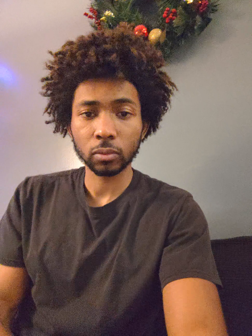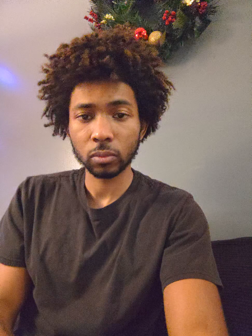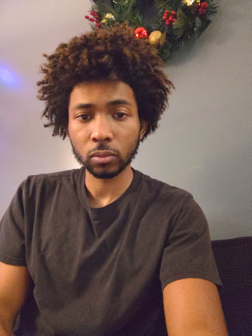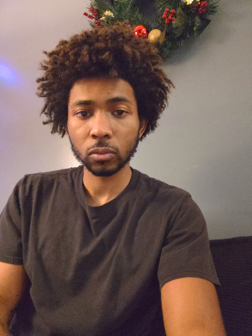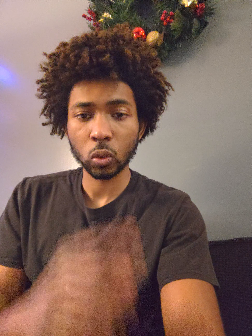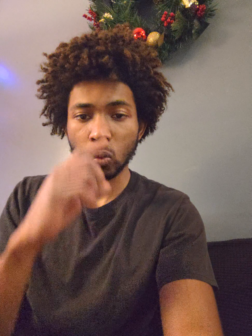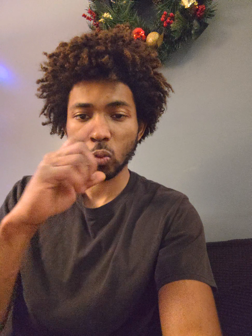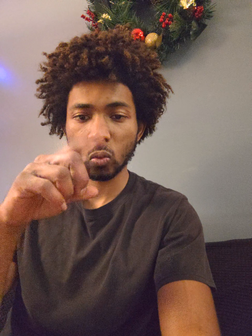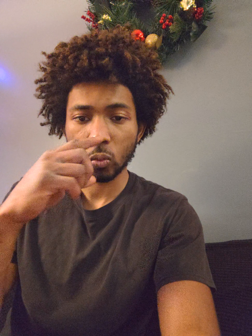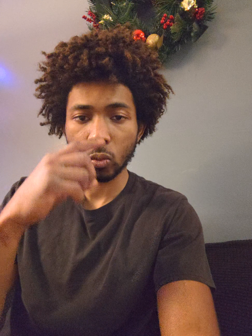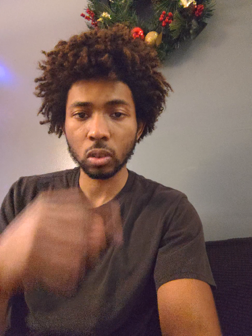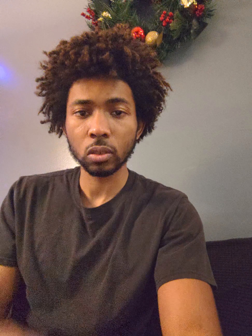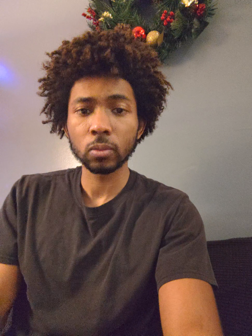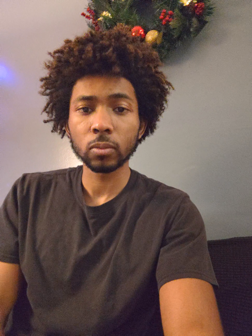noisy